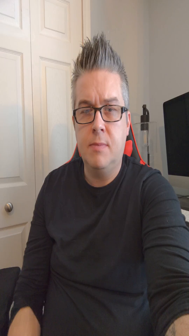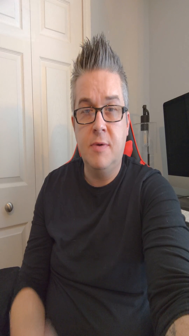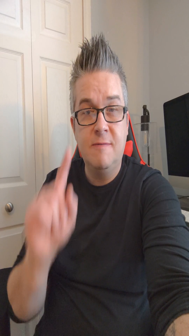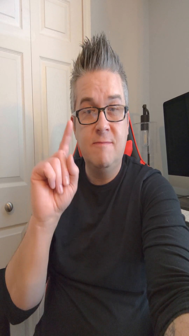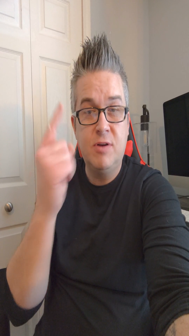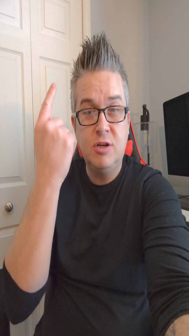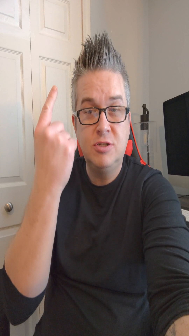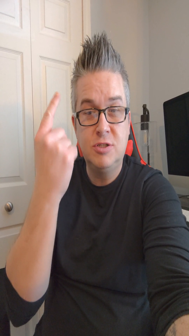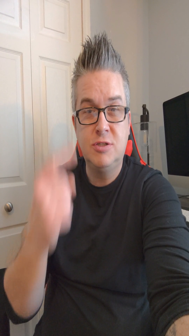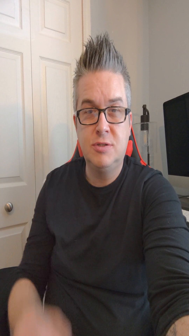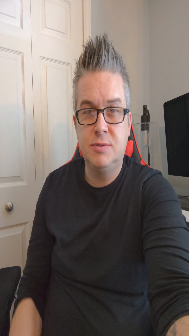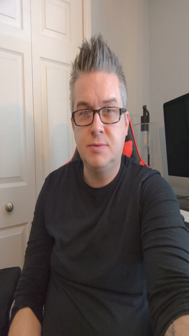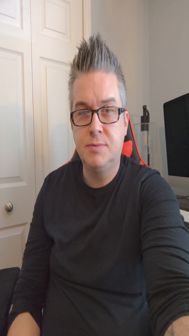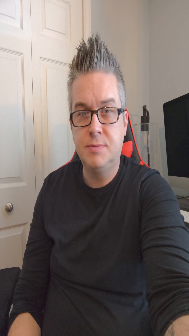first